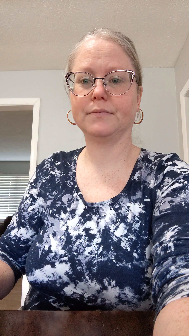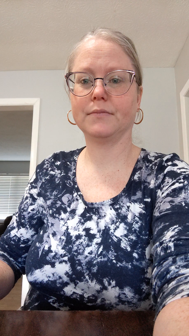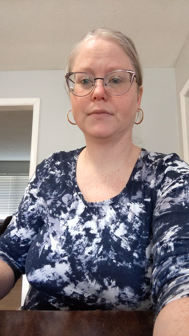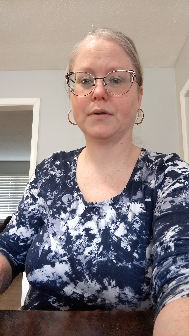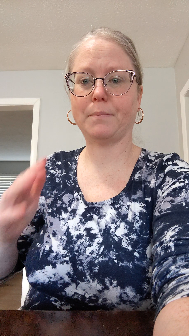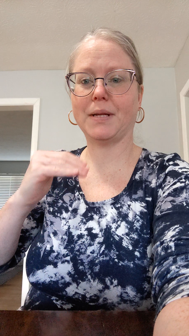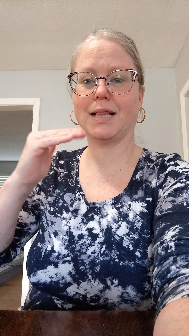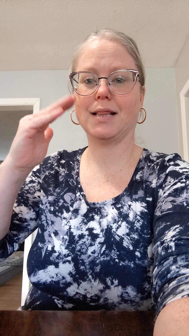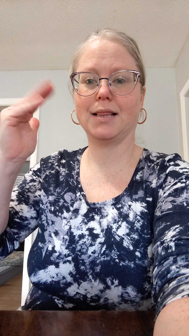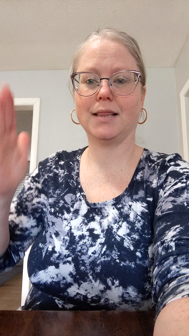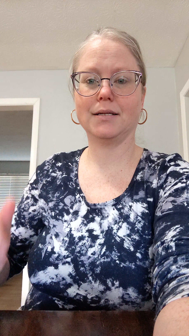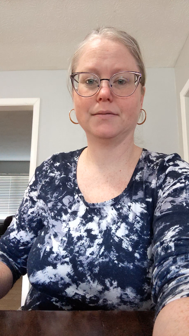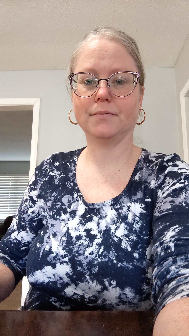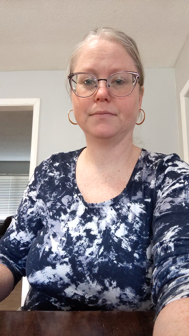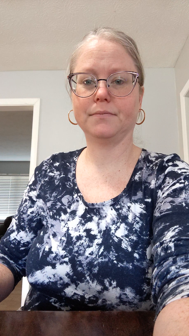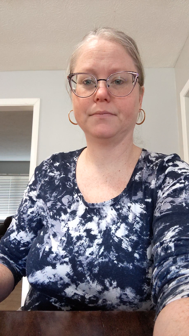build